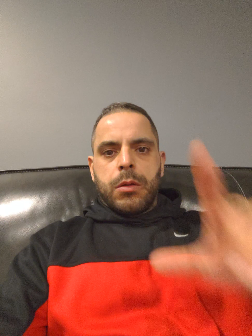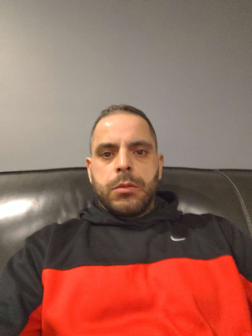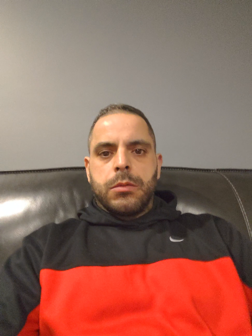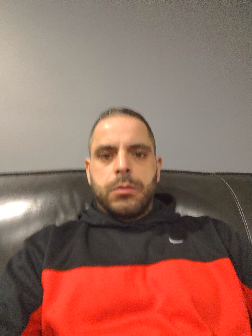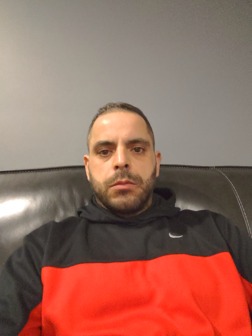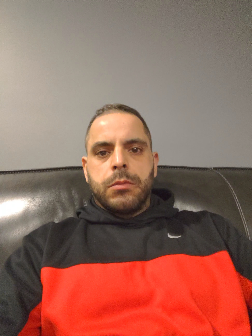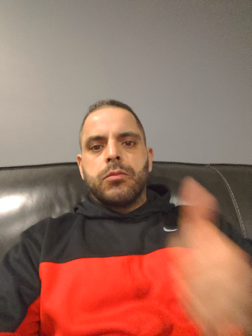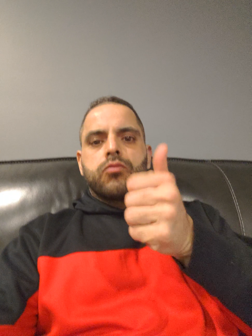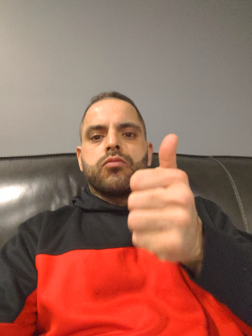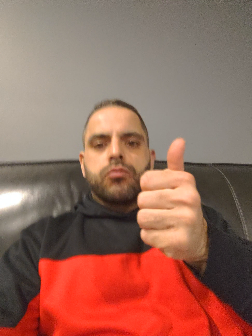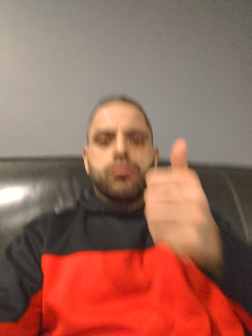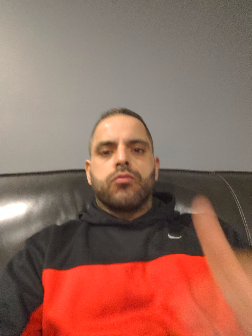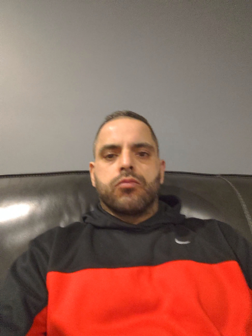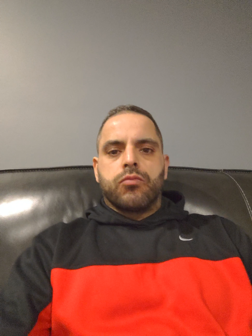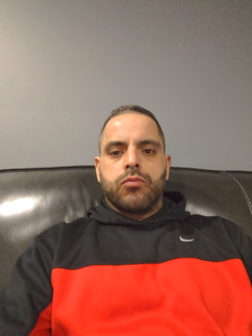yourself